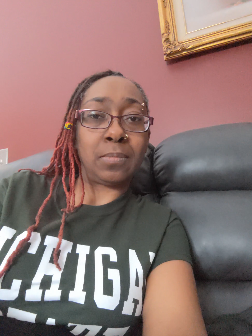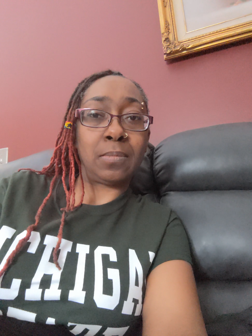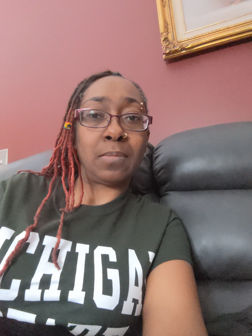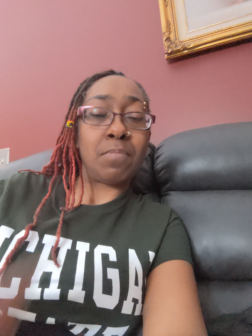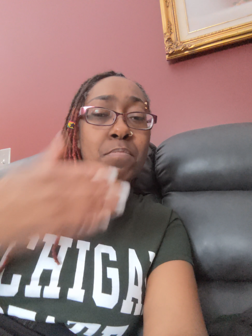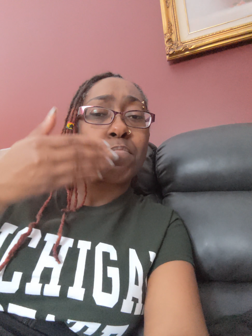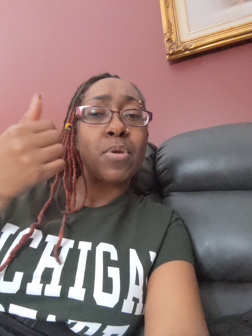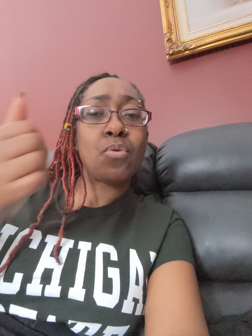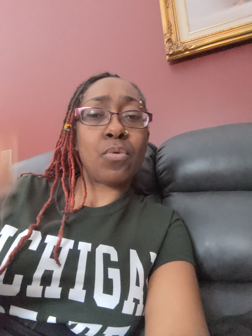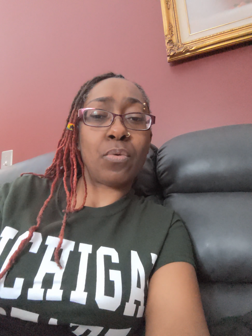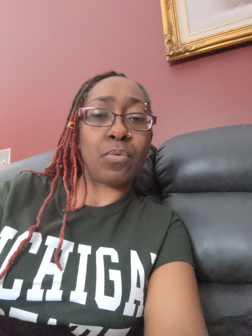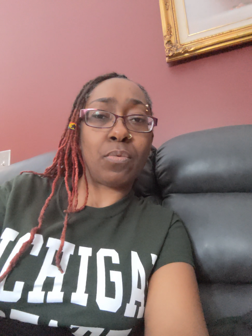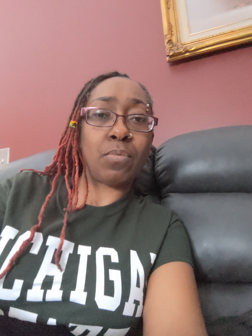better